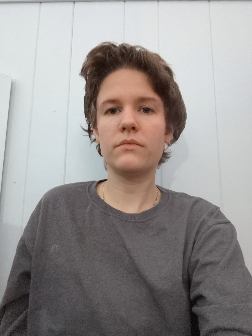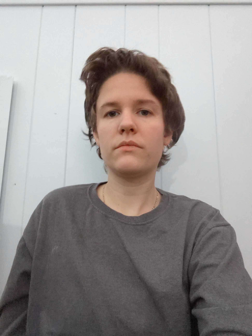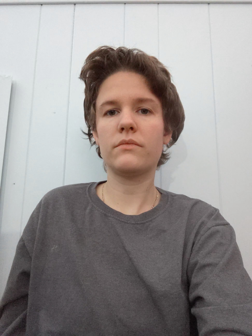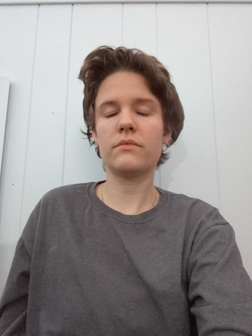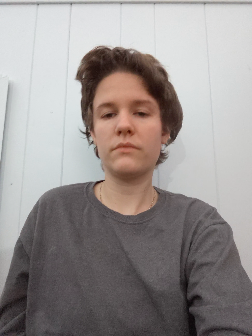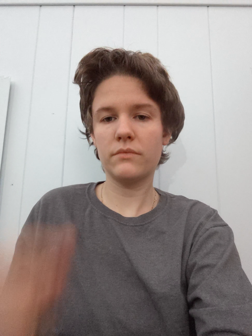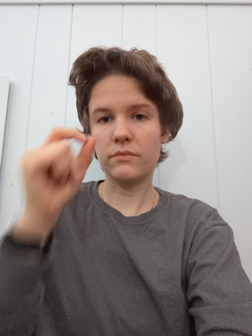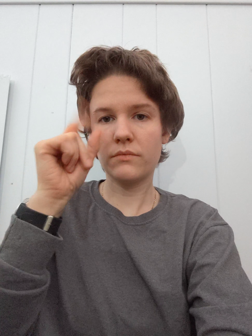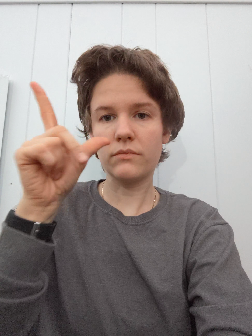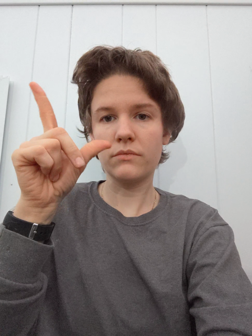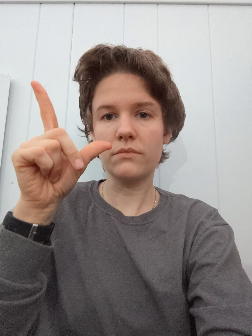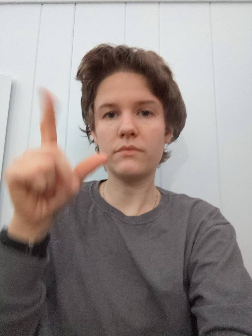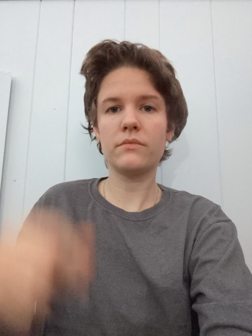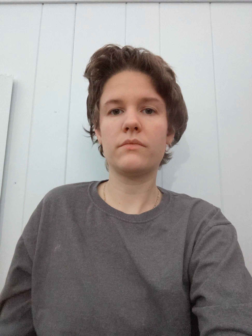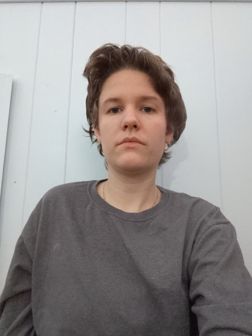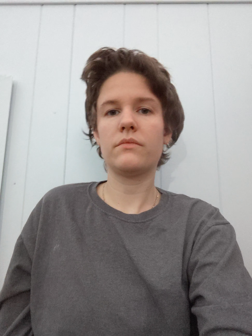awake